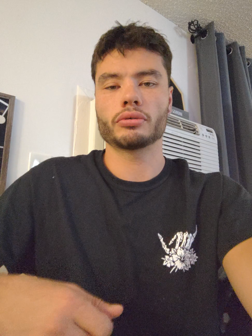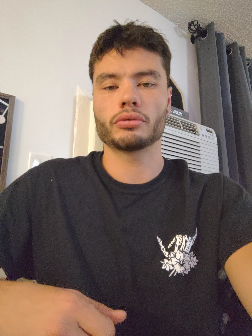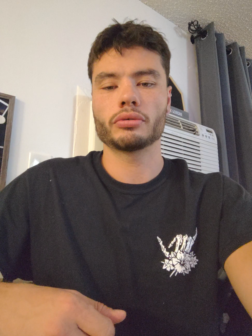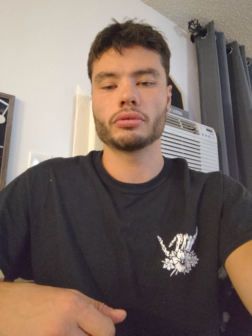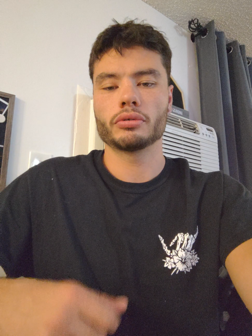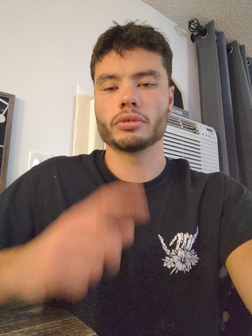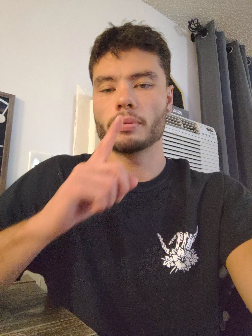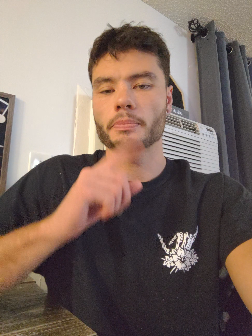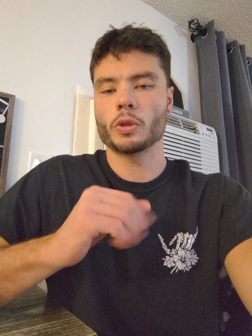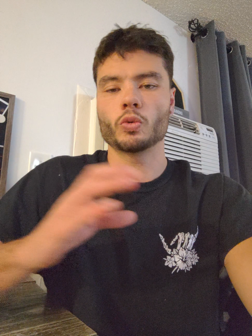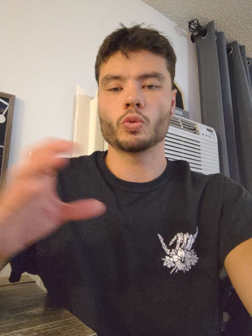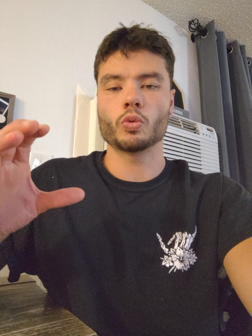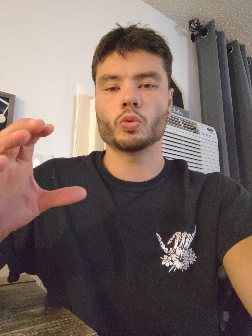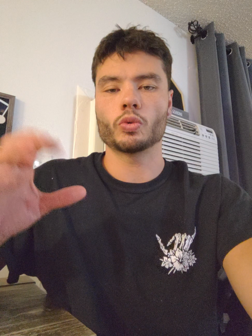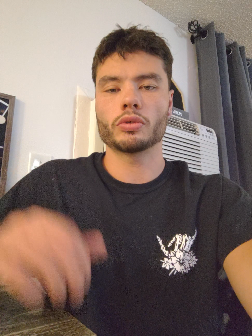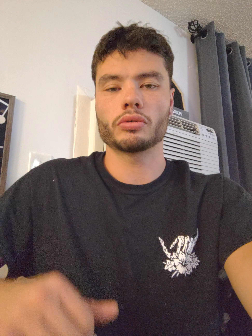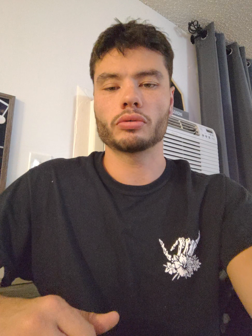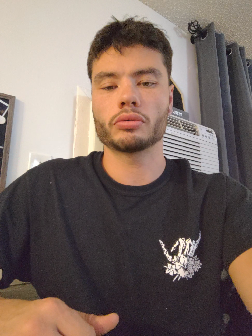balloon